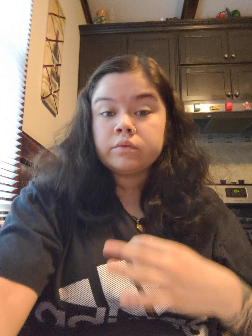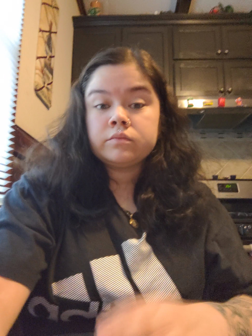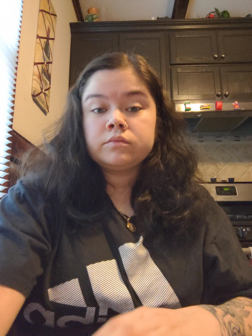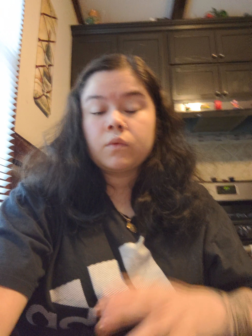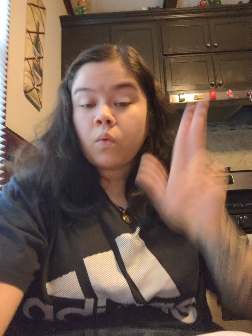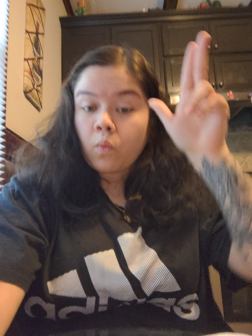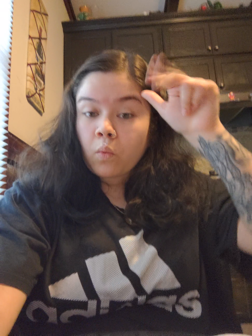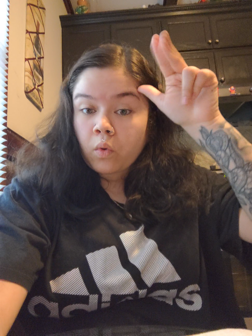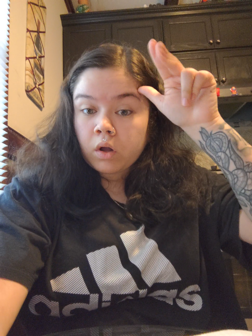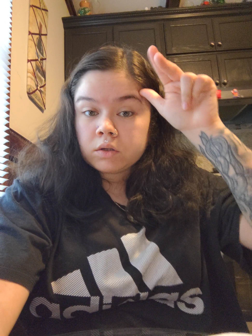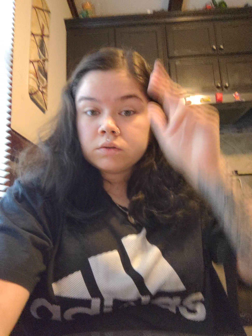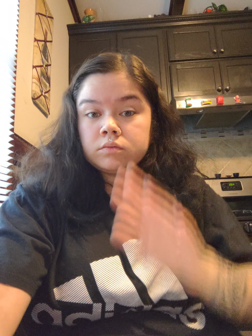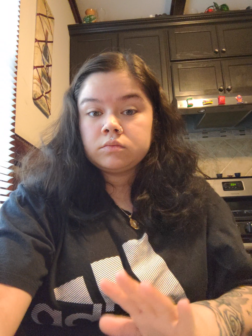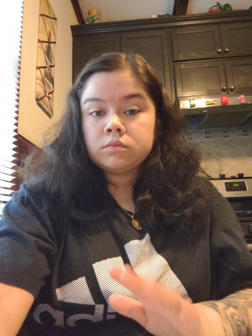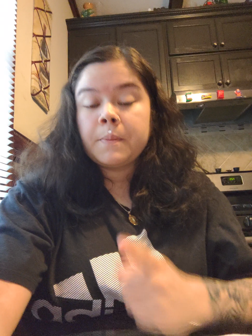horse